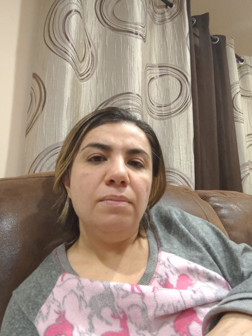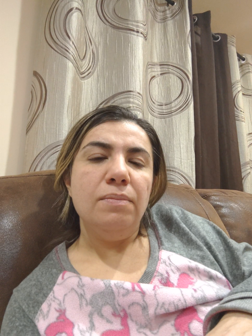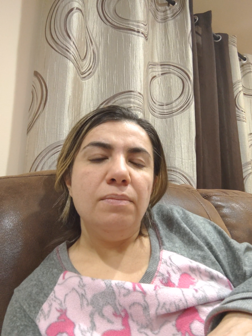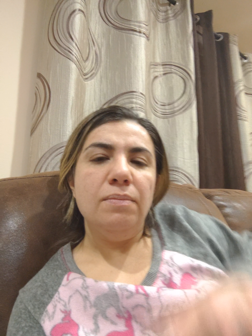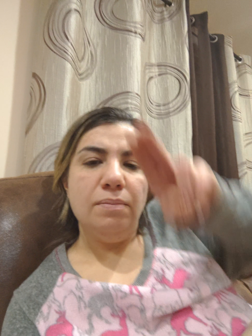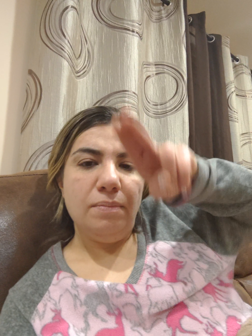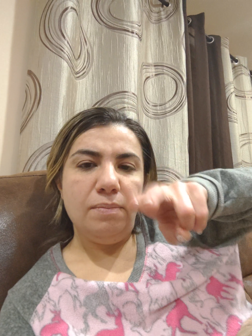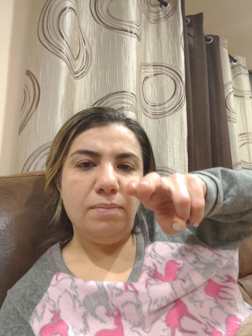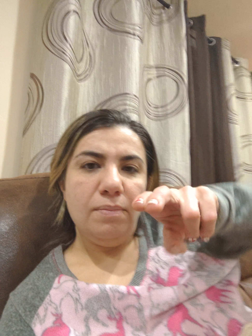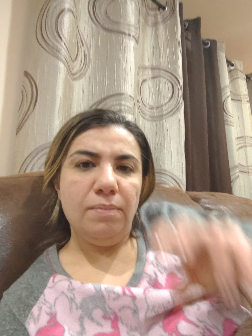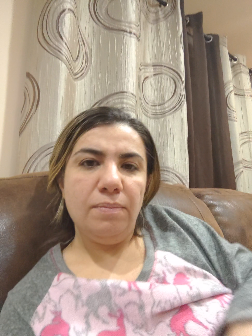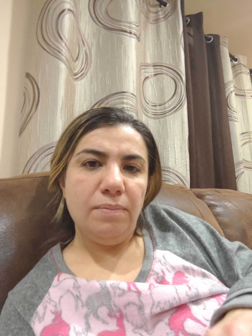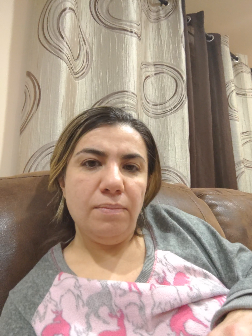chair